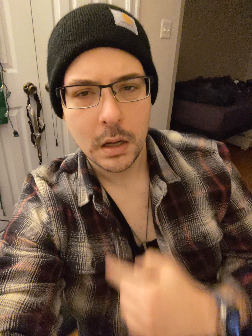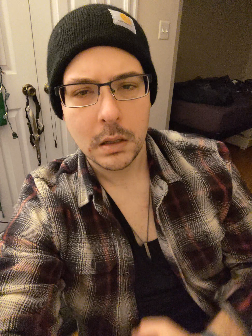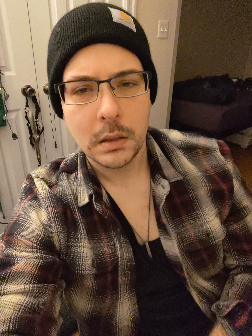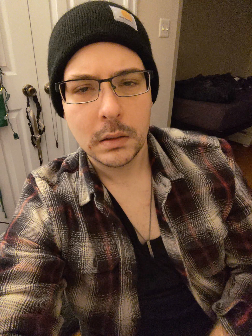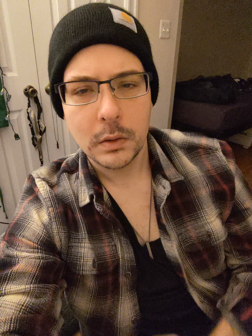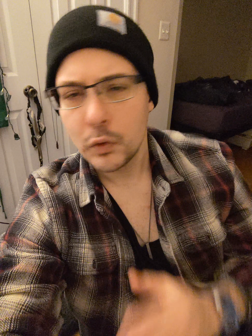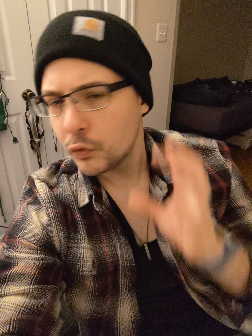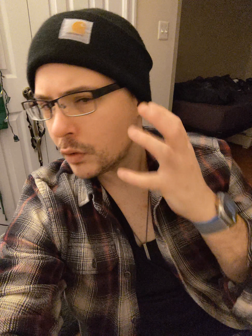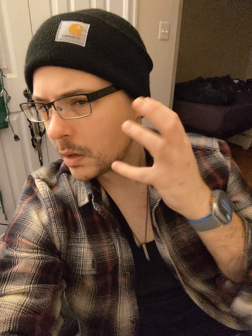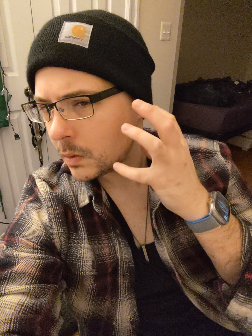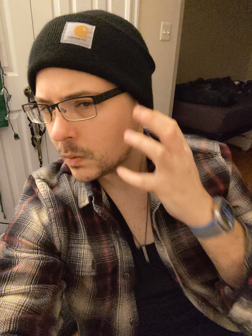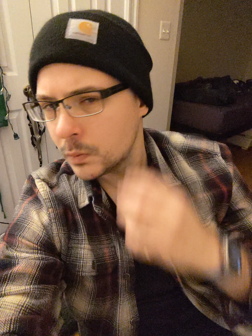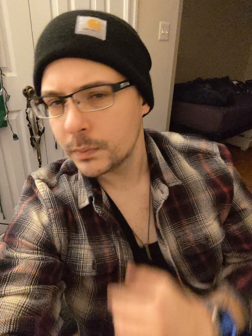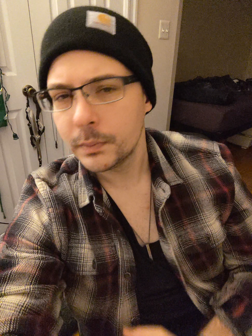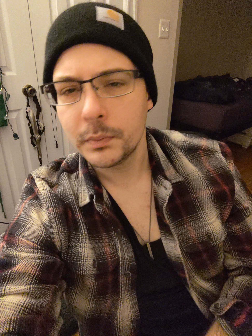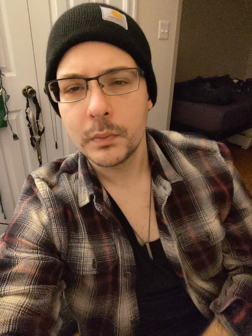radio